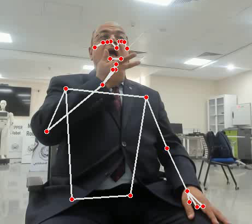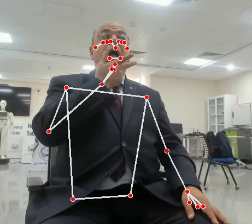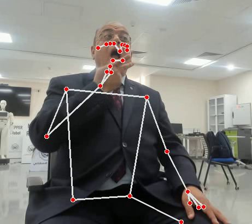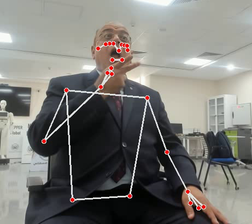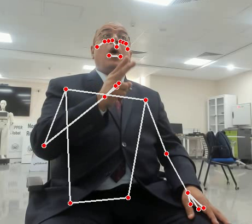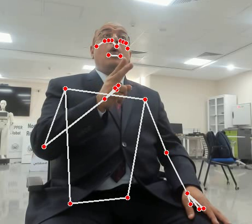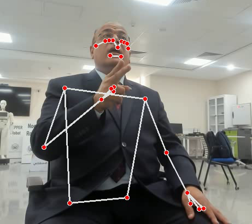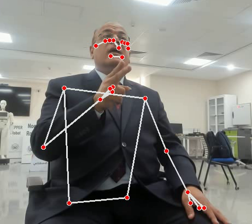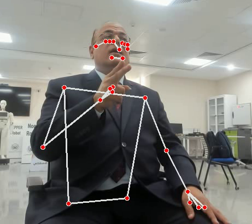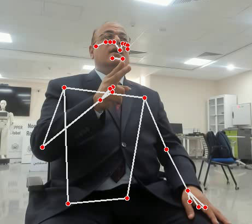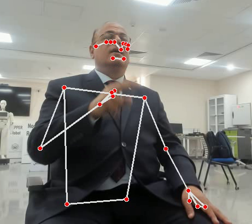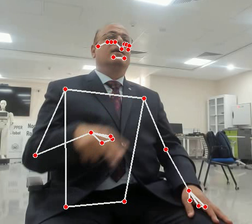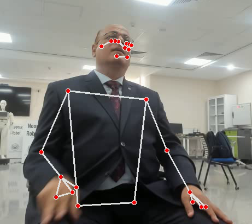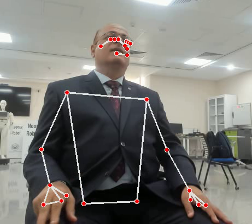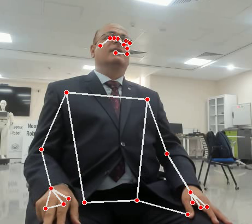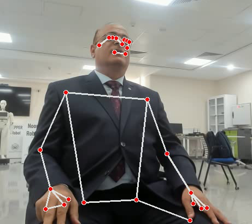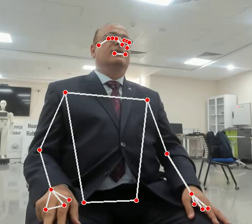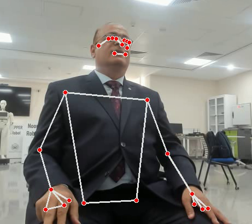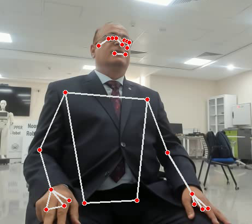helw awy